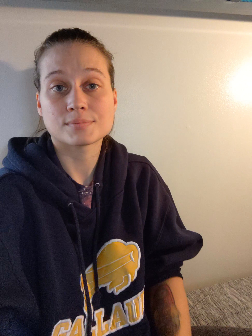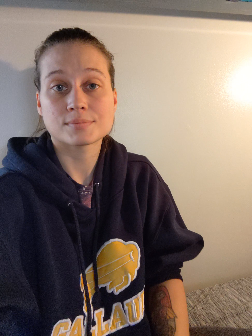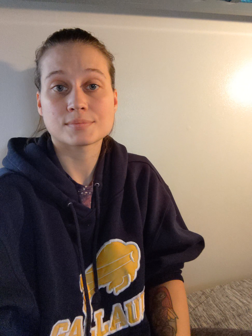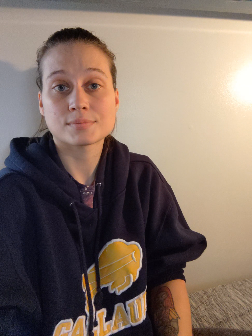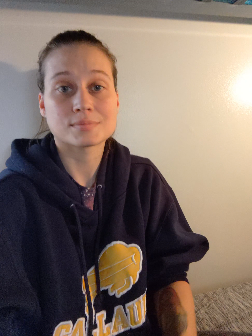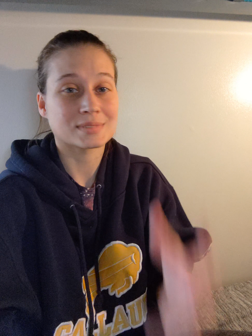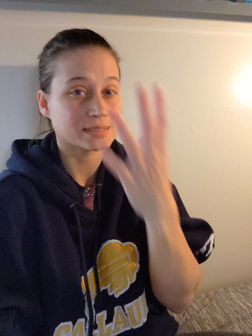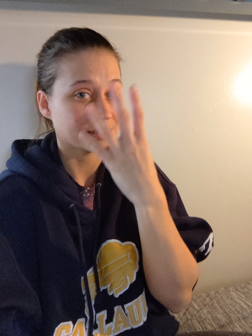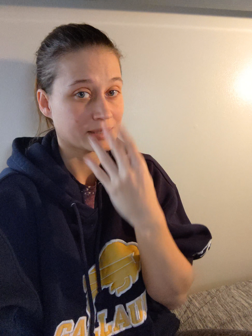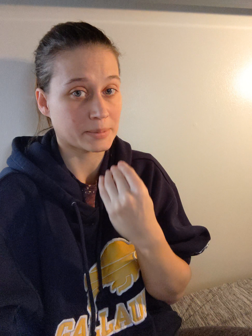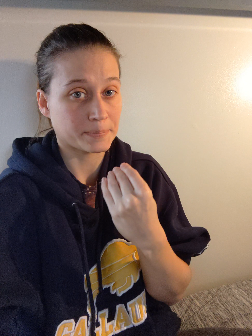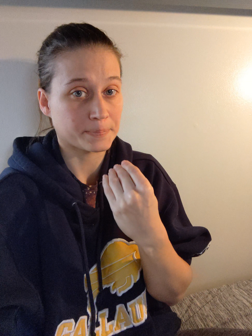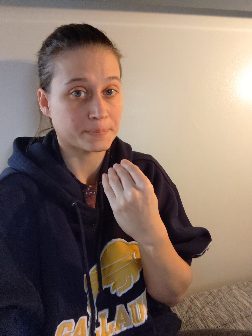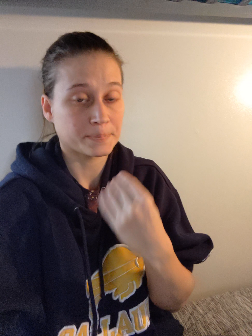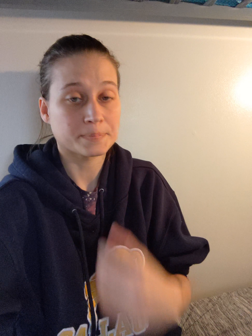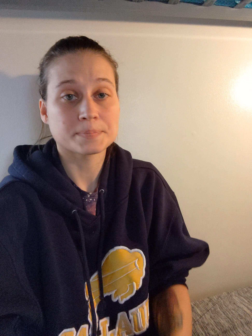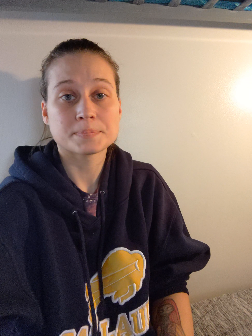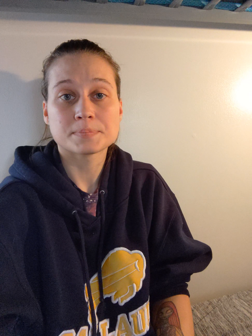sleep